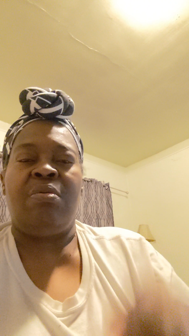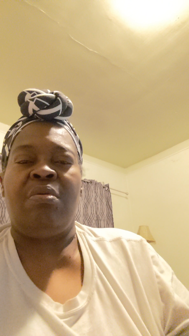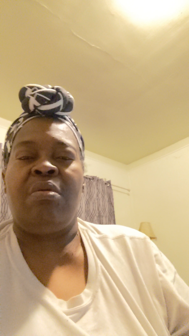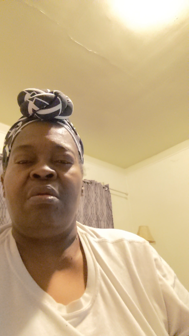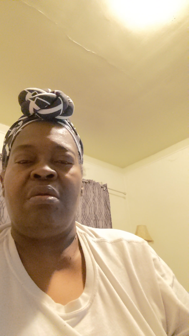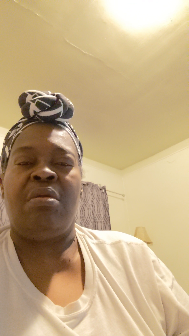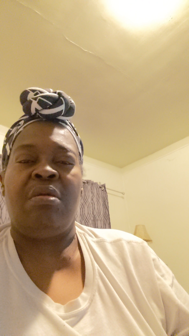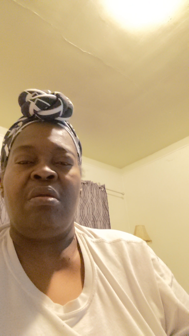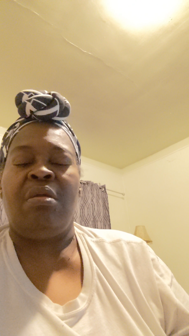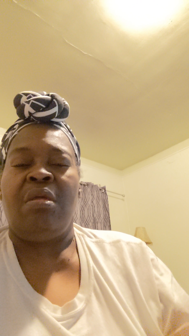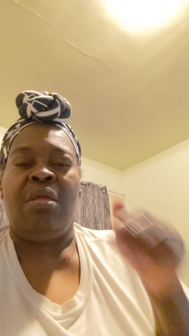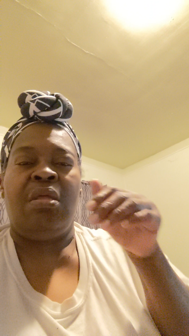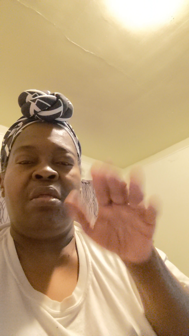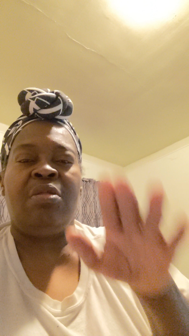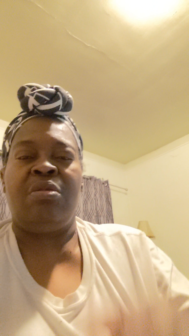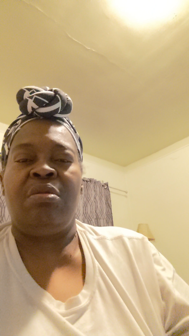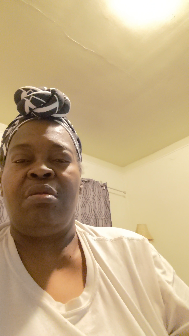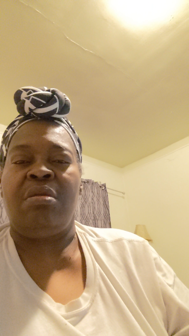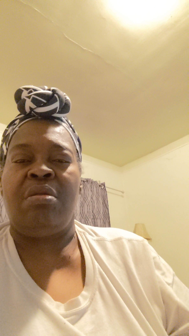enter